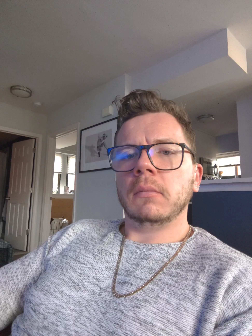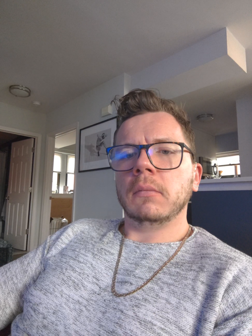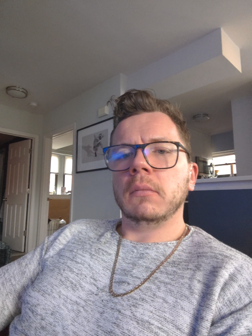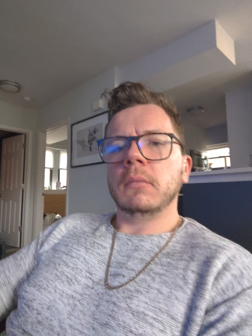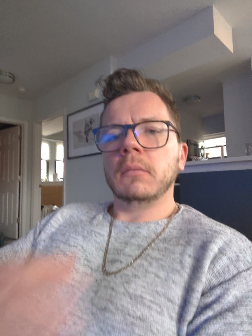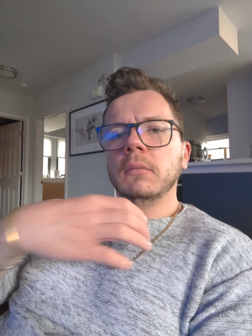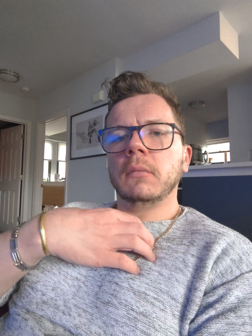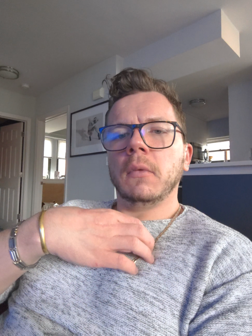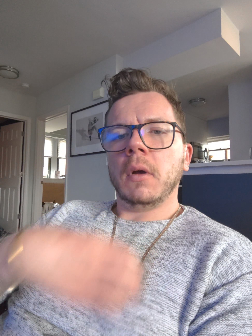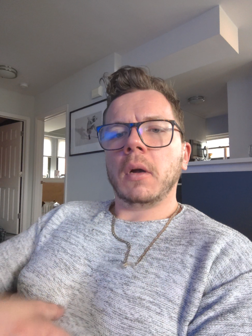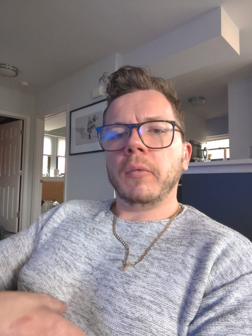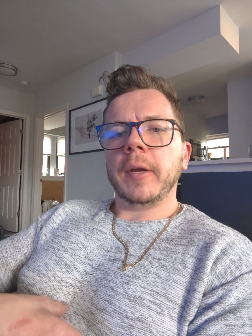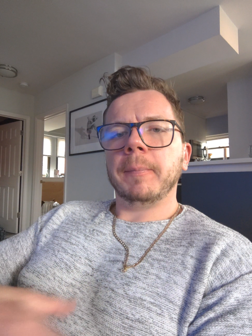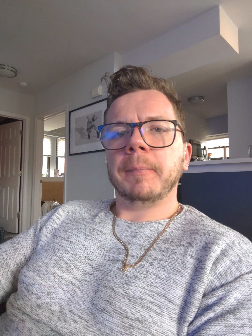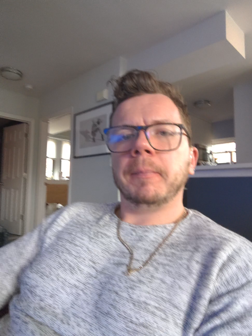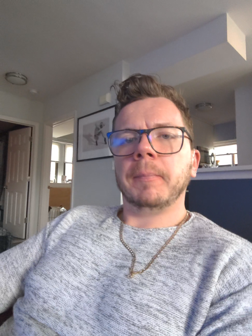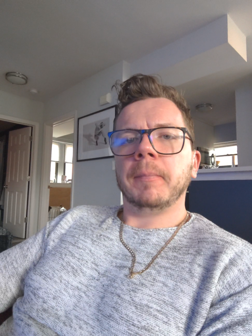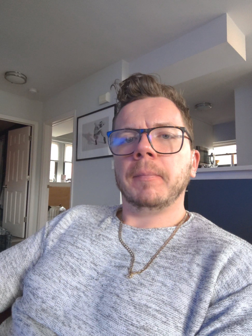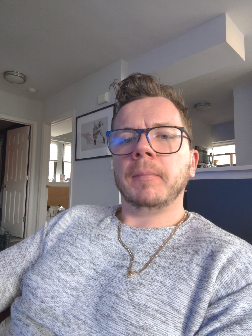hungry